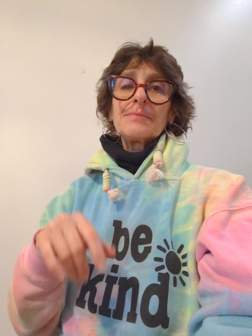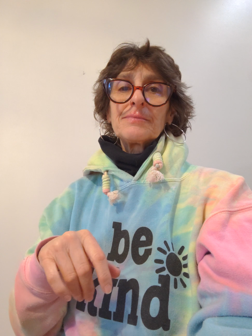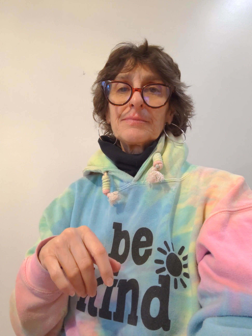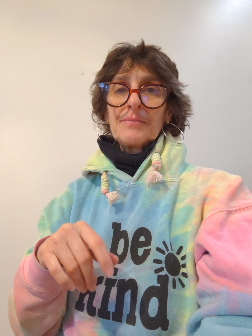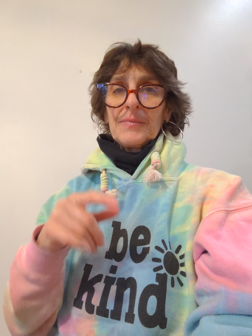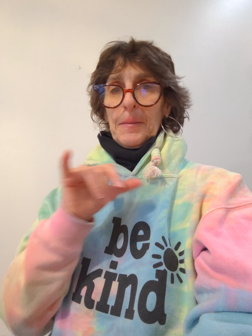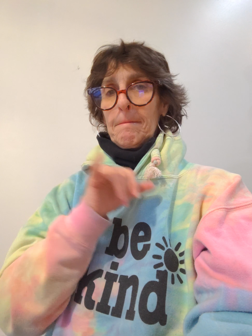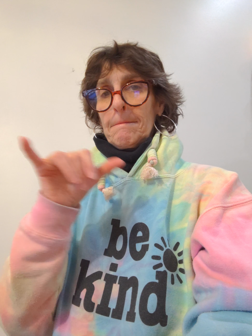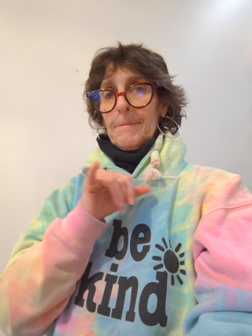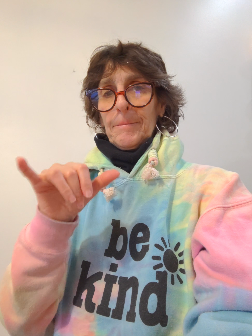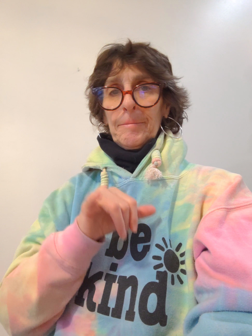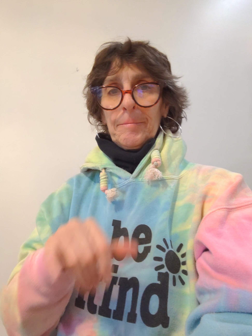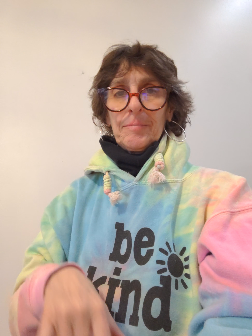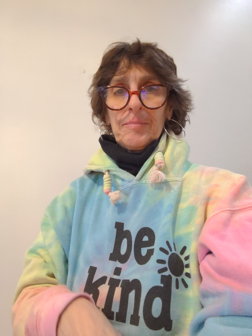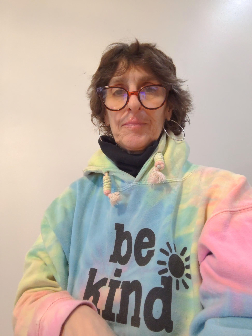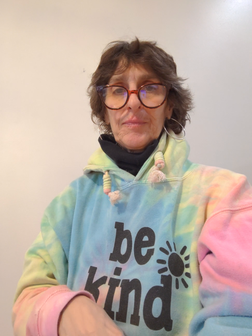same